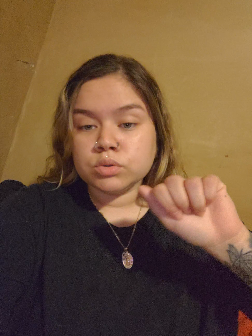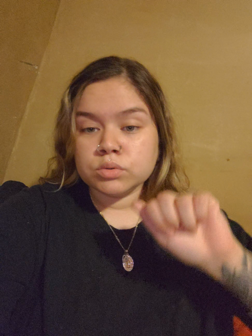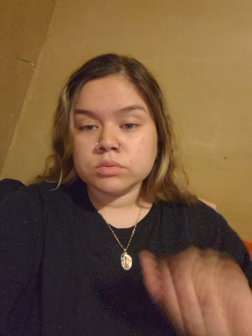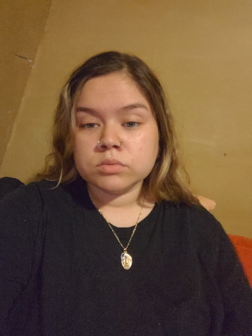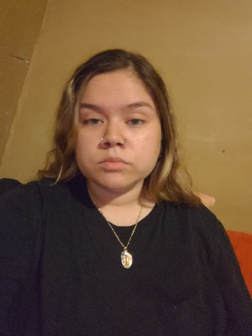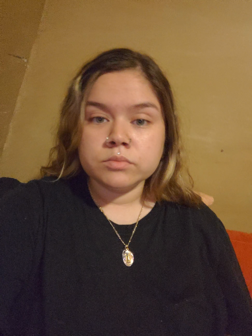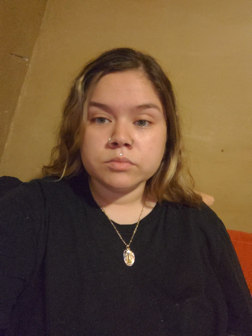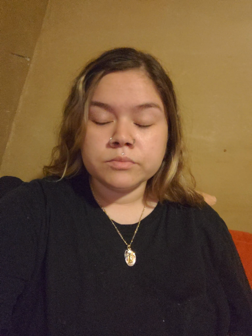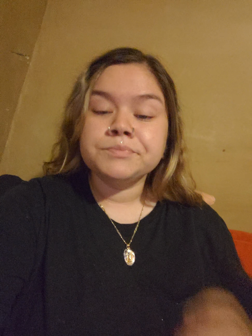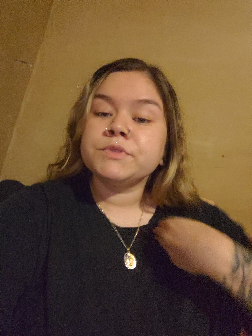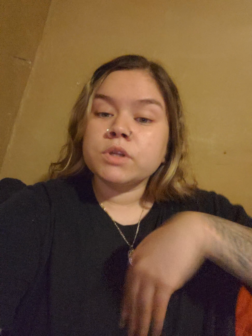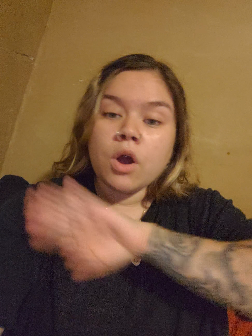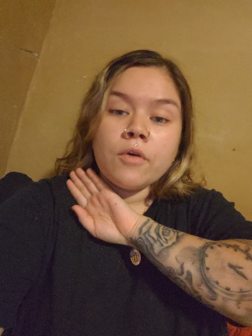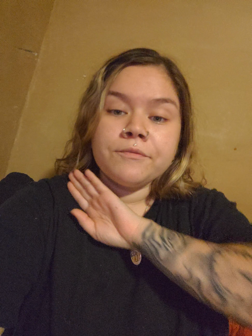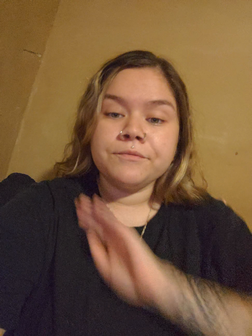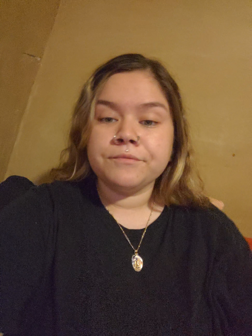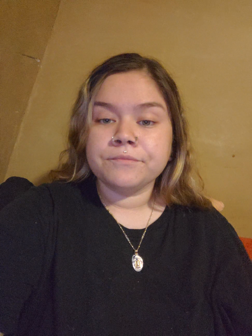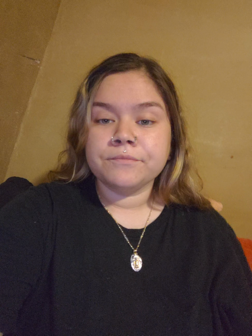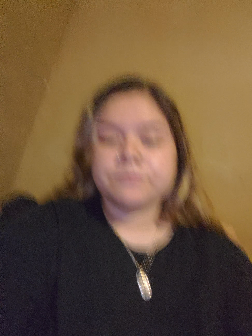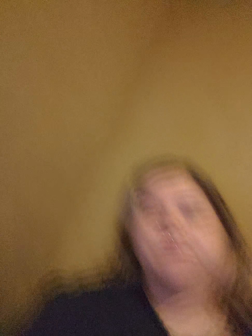scarf